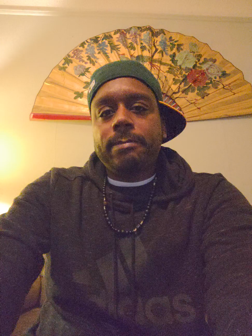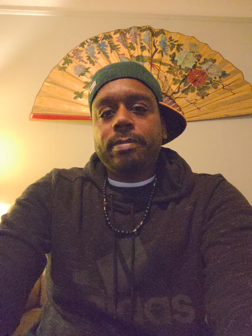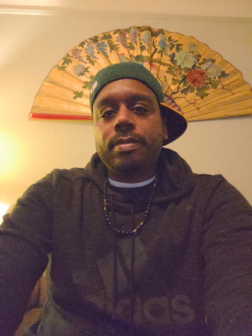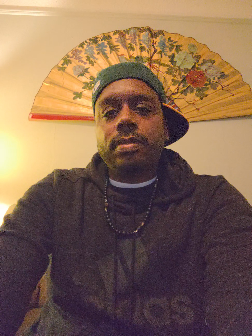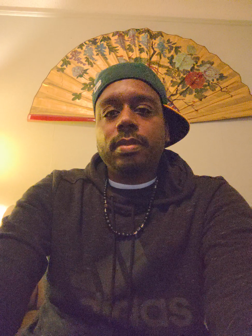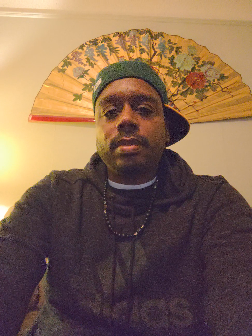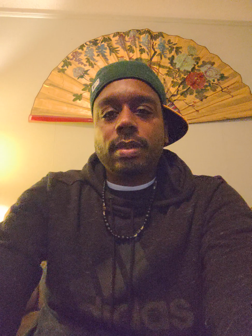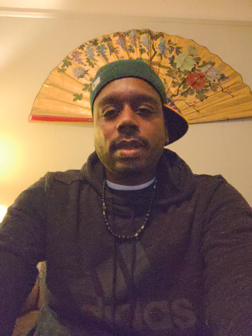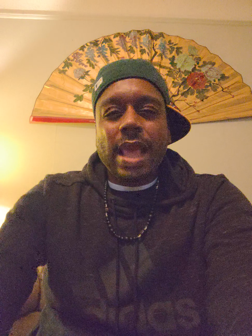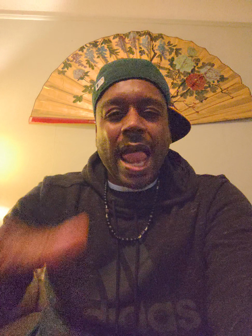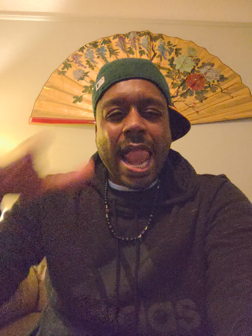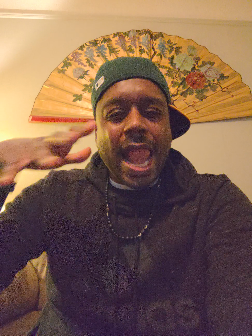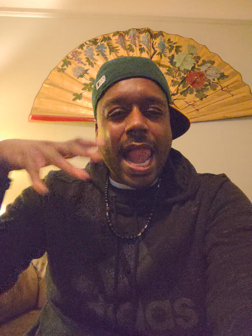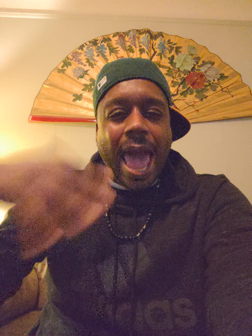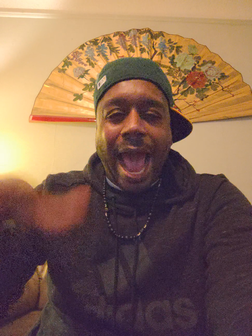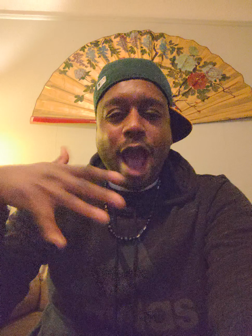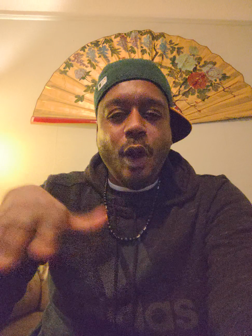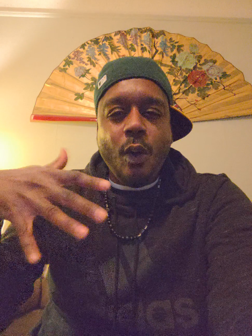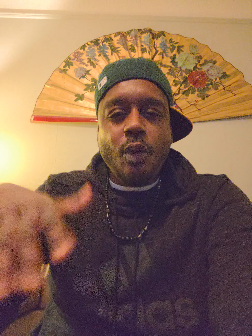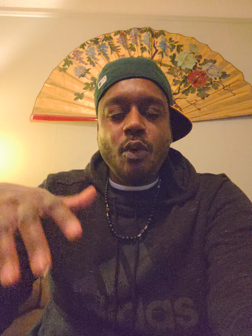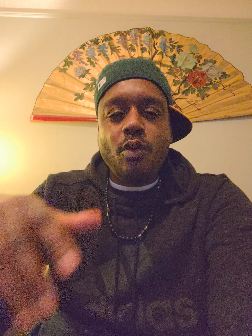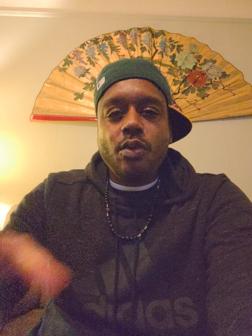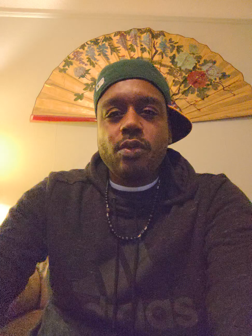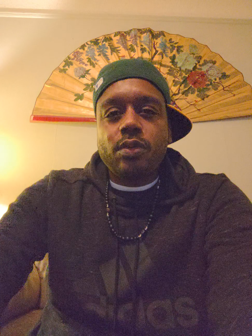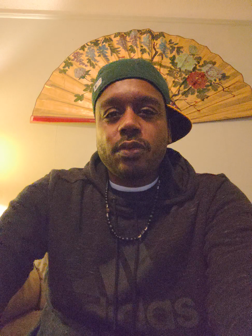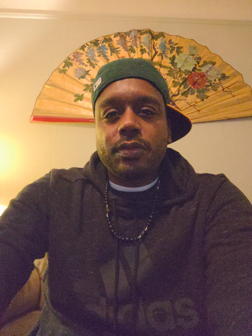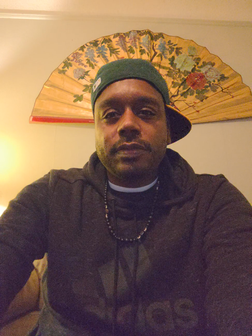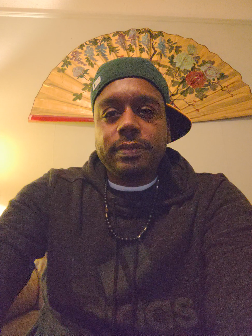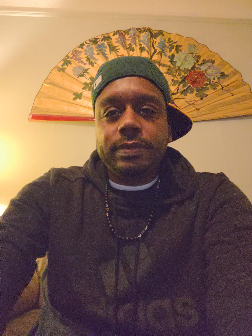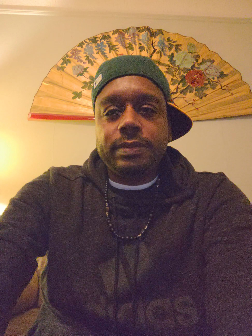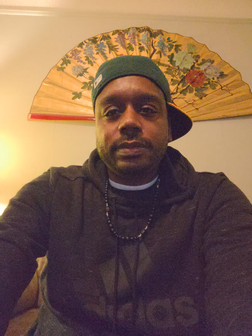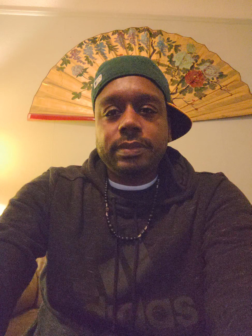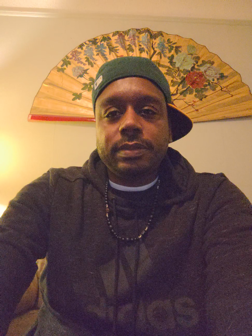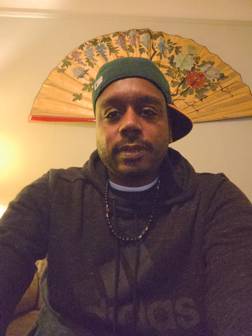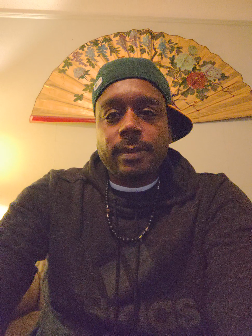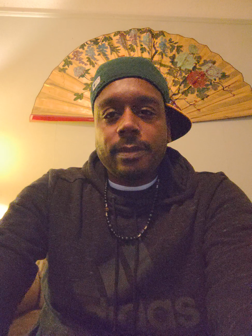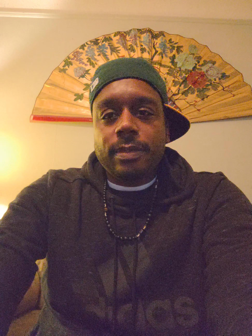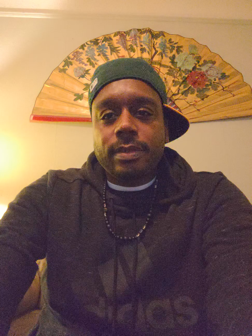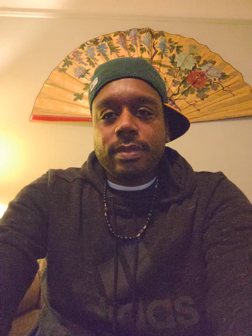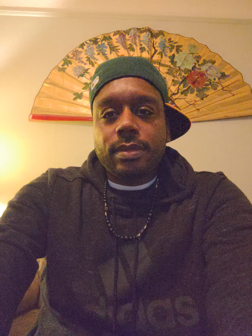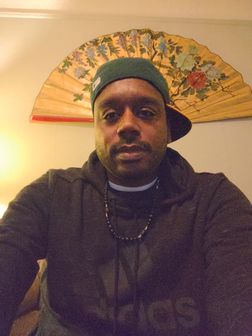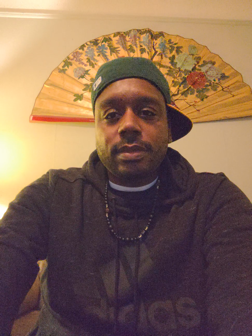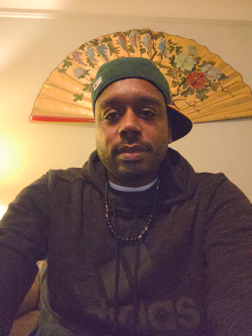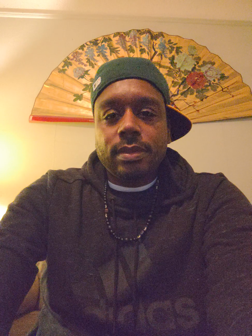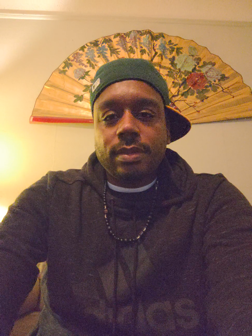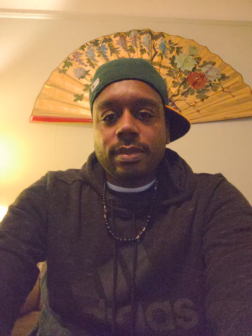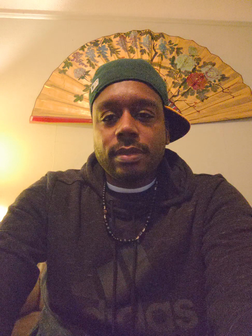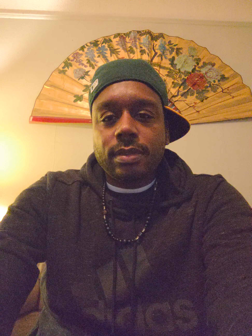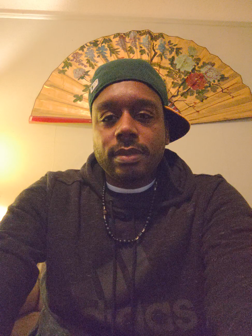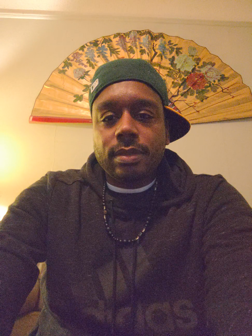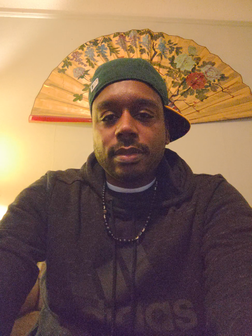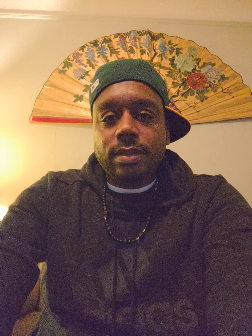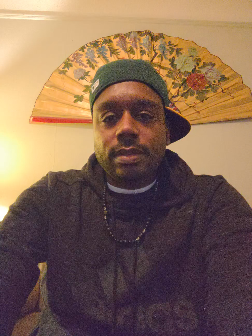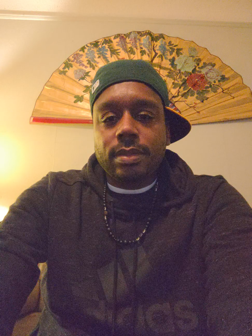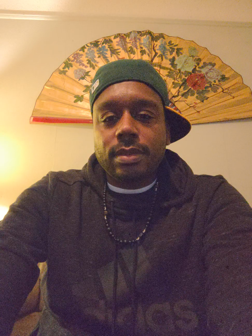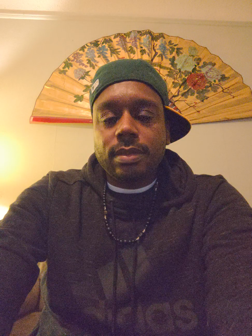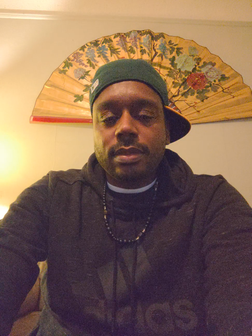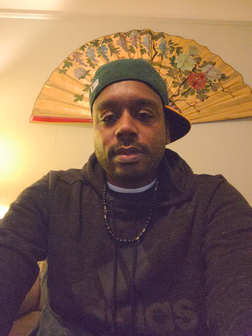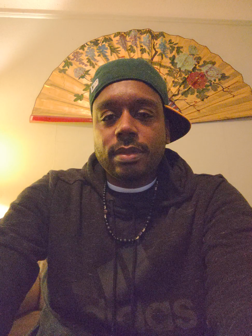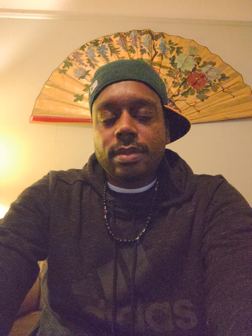loud